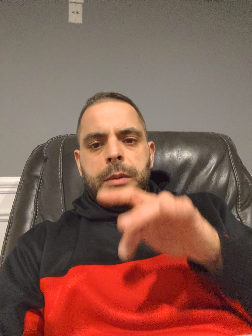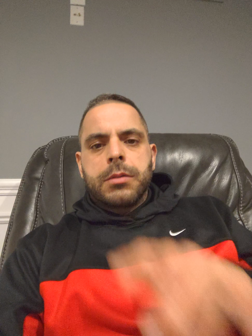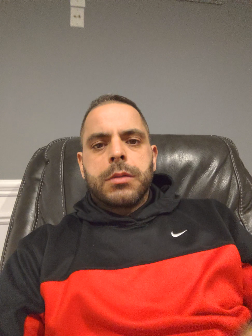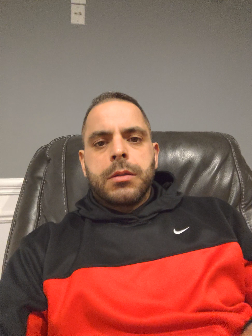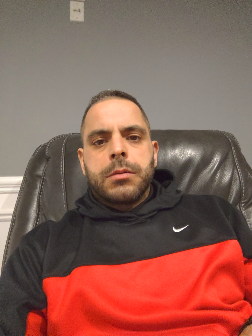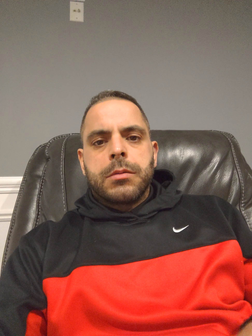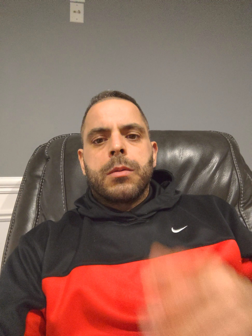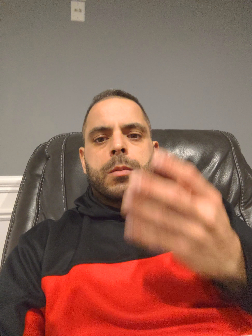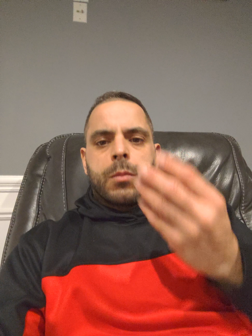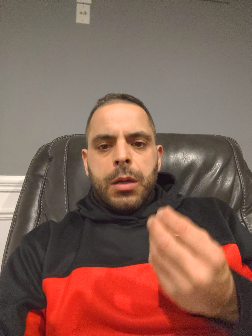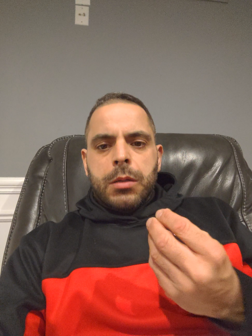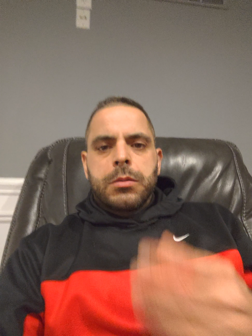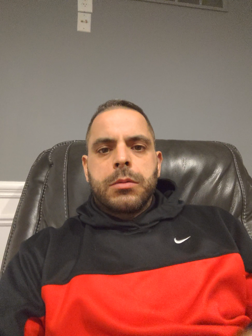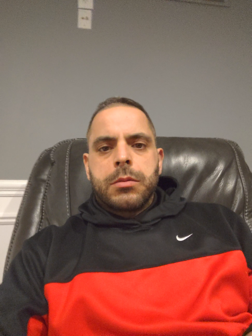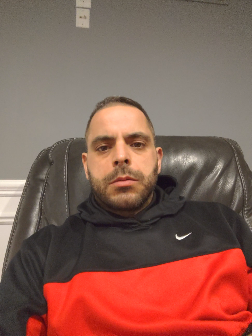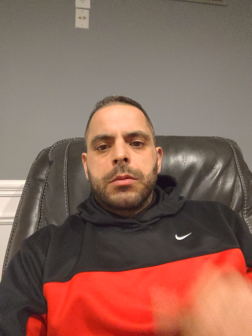wet